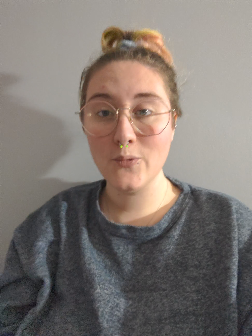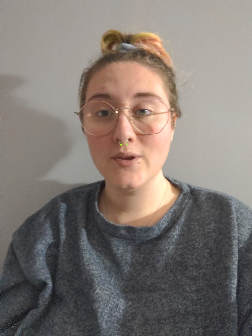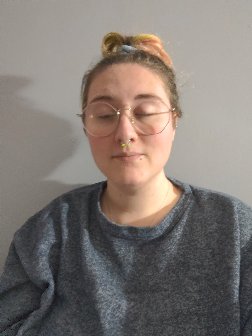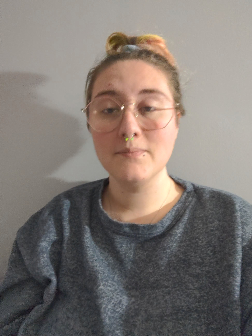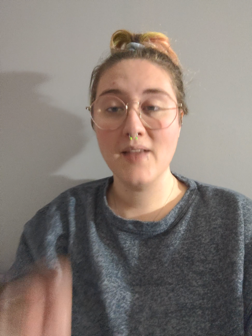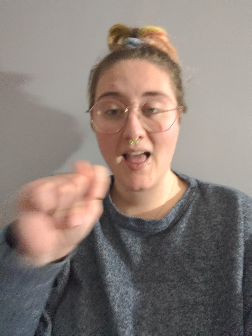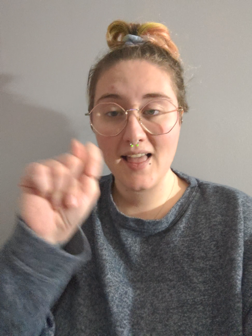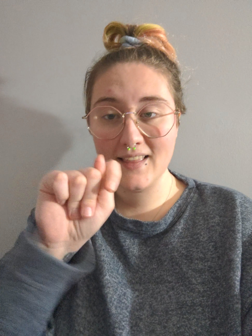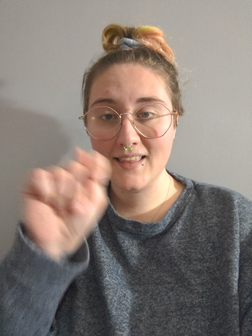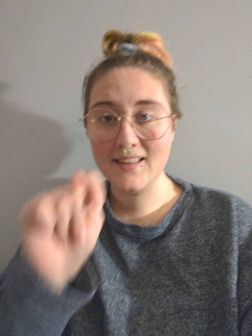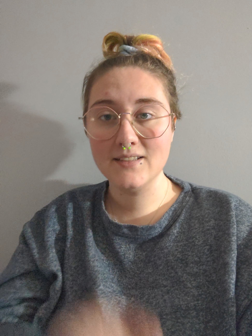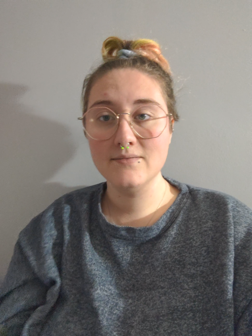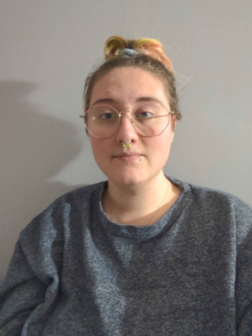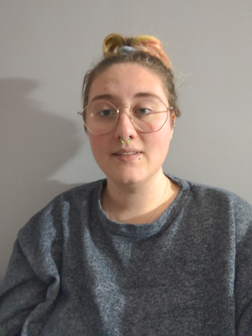potty